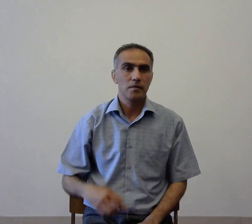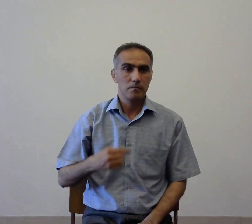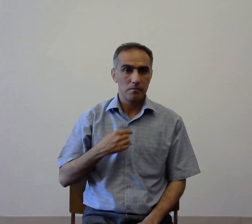mən